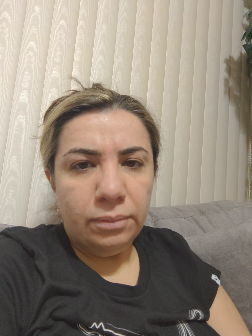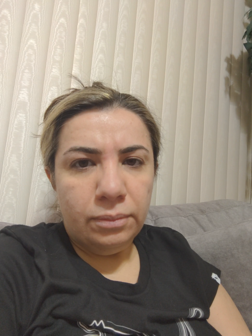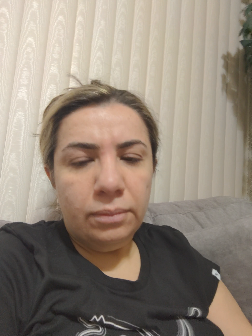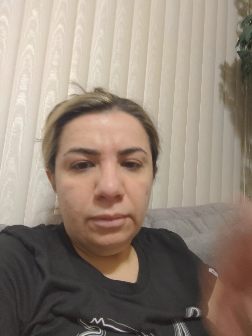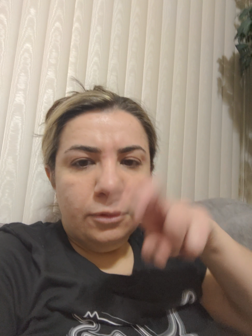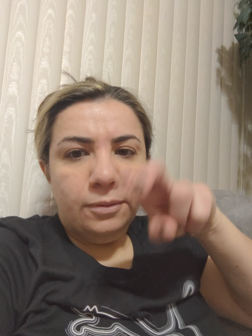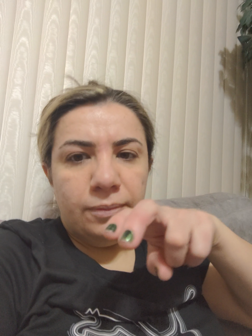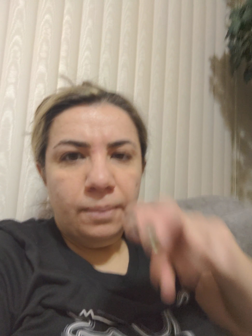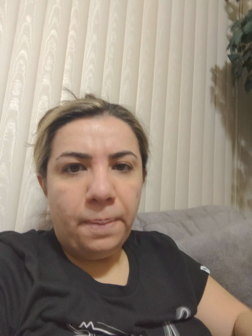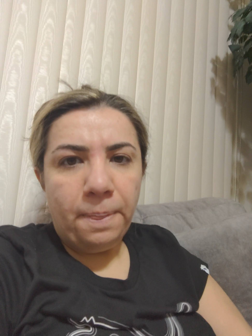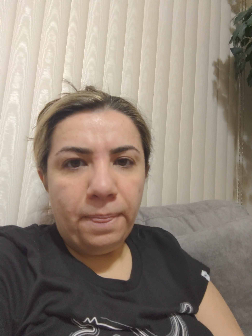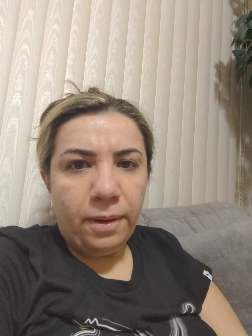chair